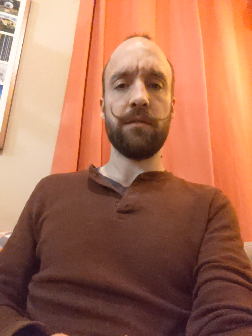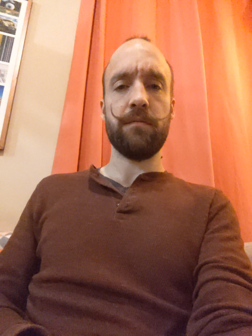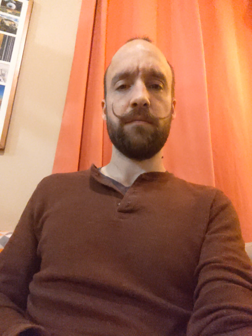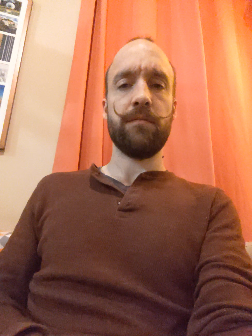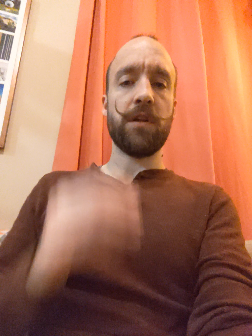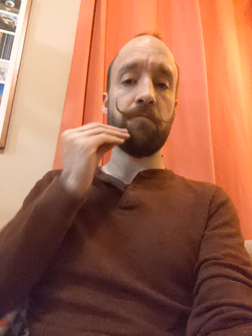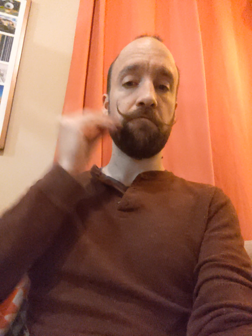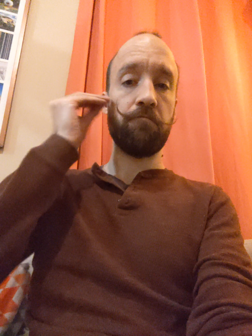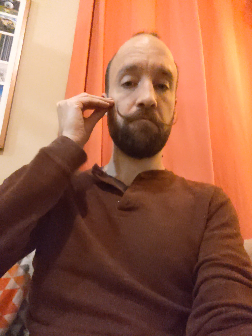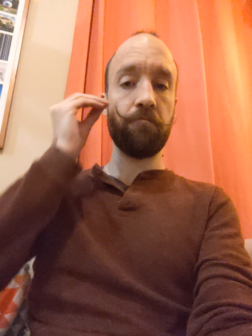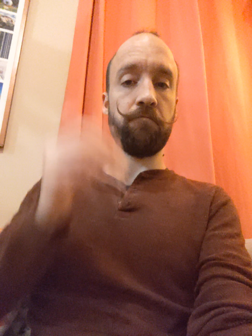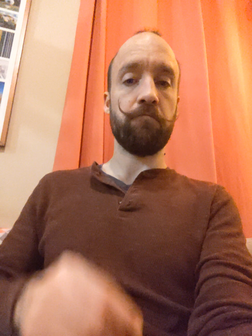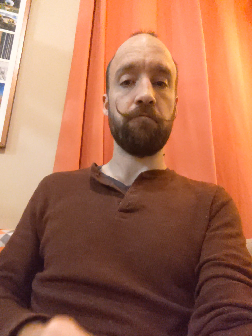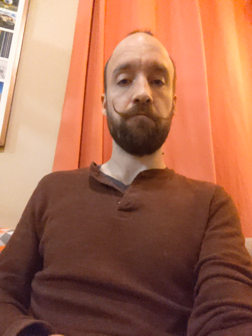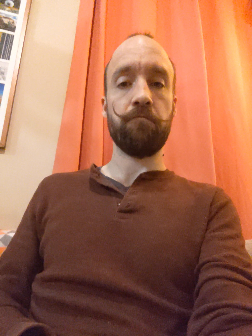home